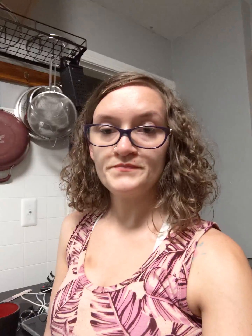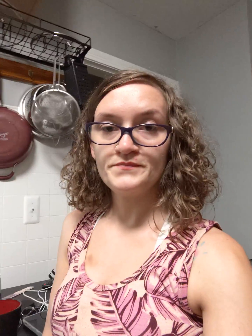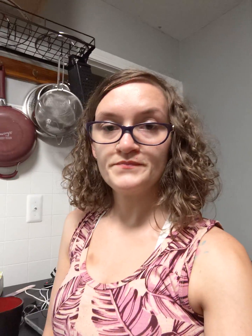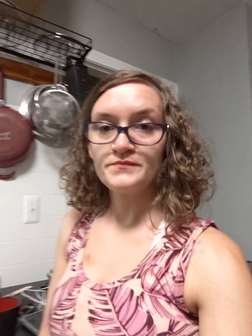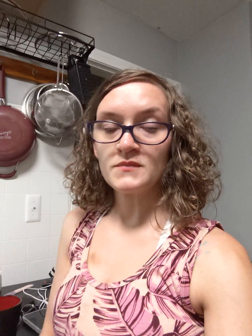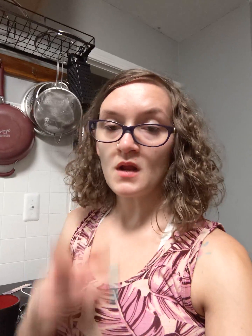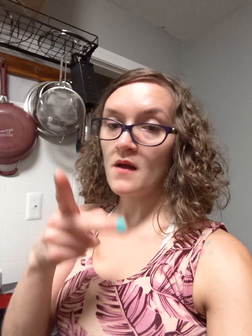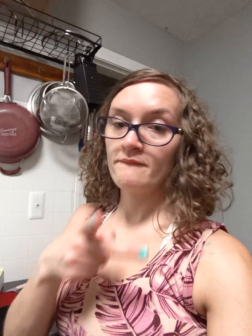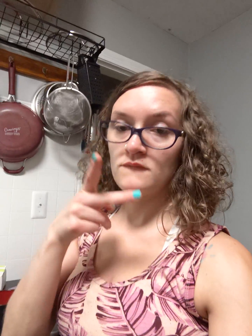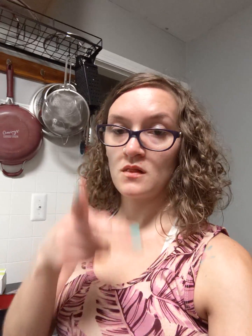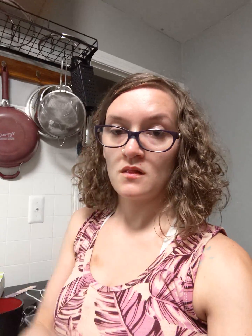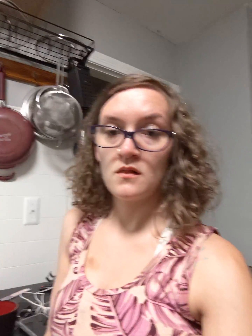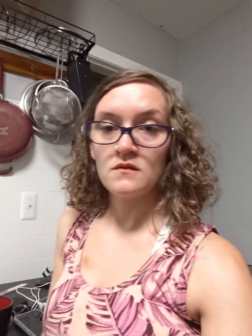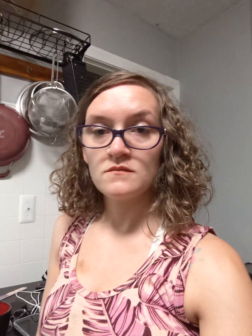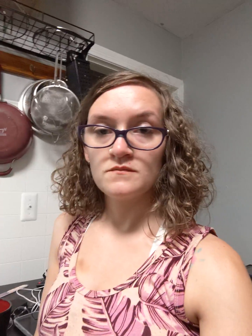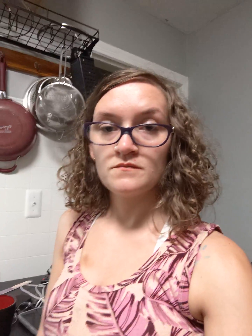careful